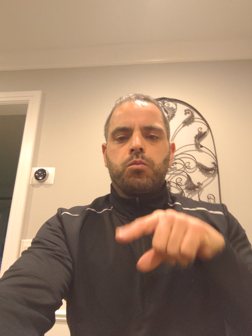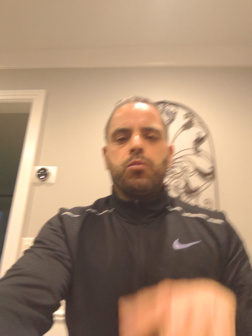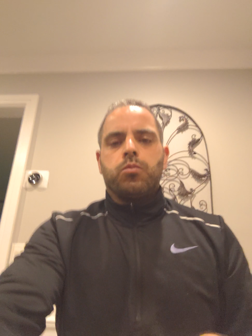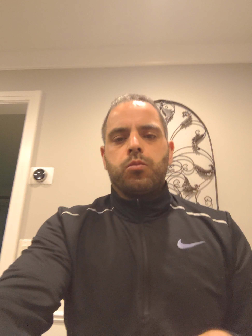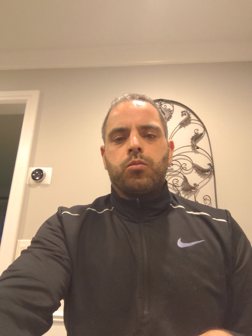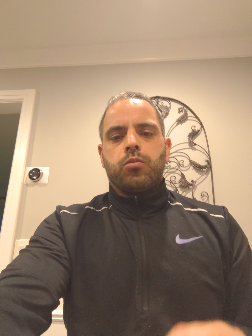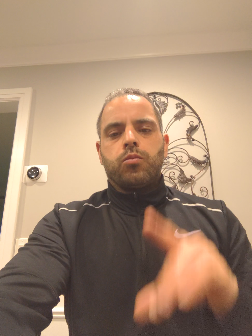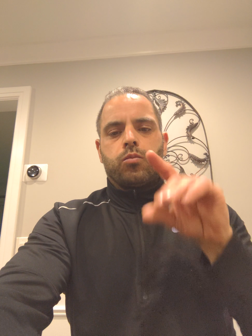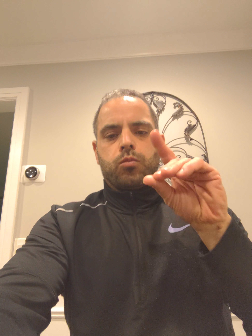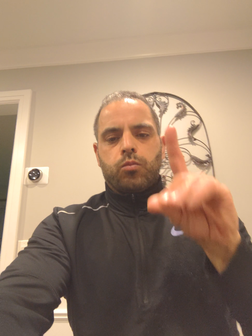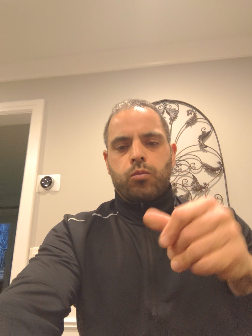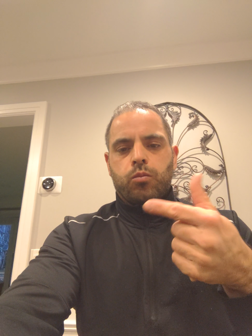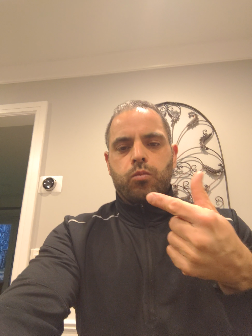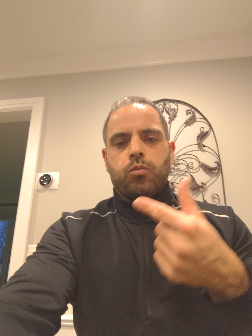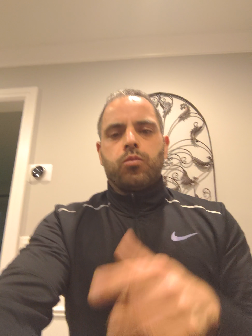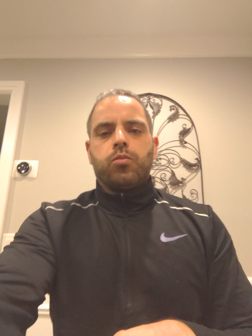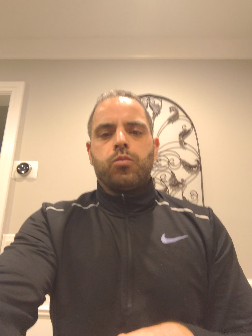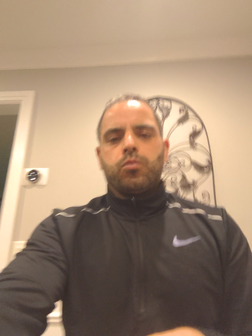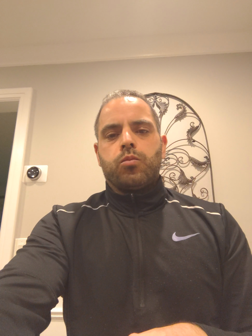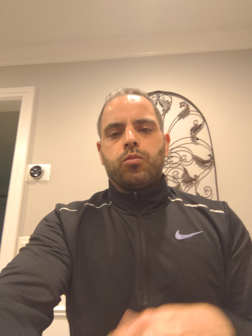dog